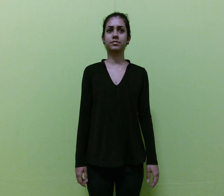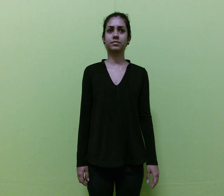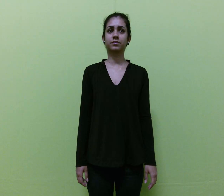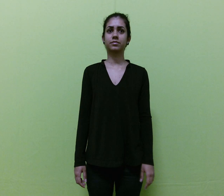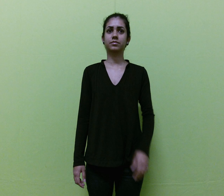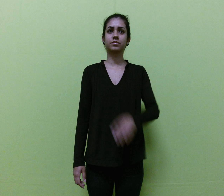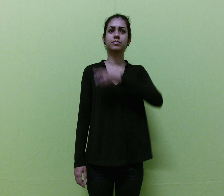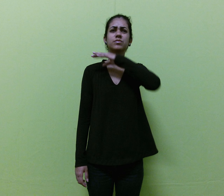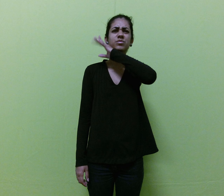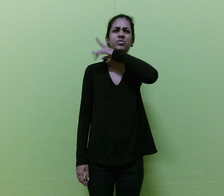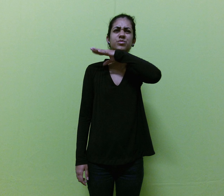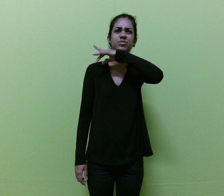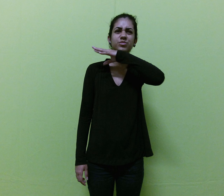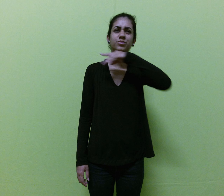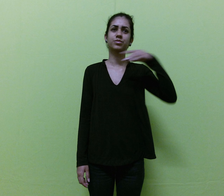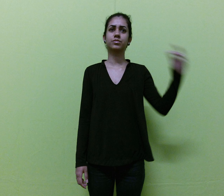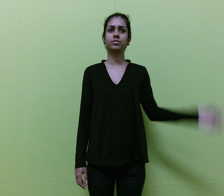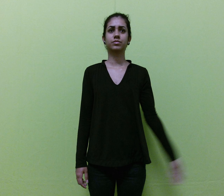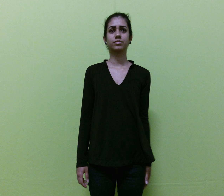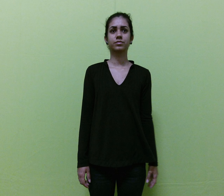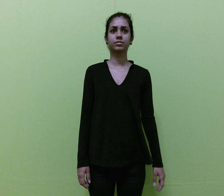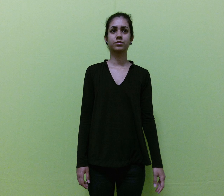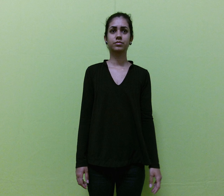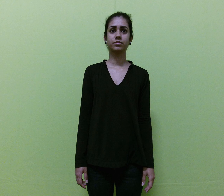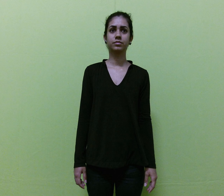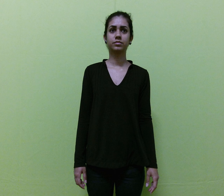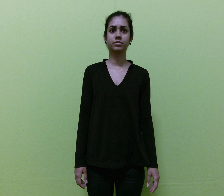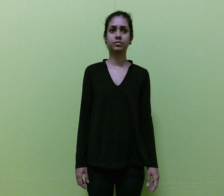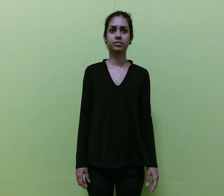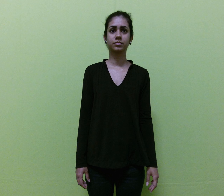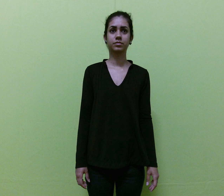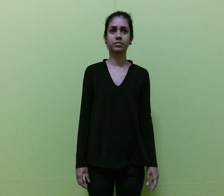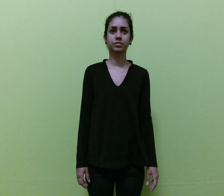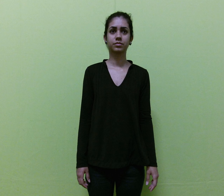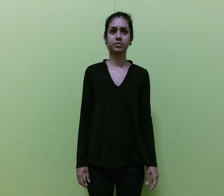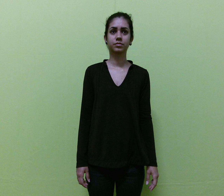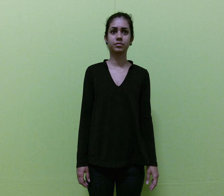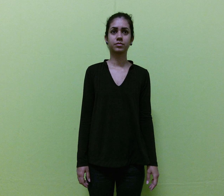ruim